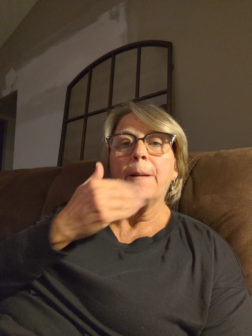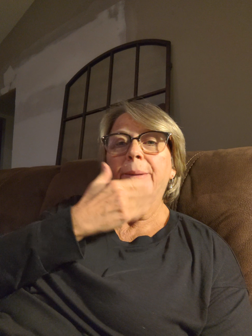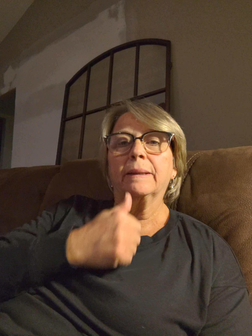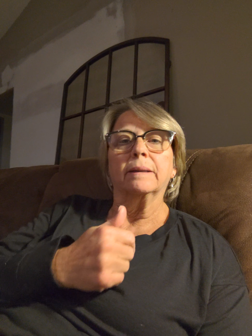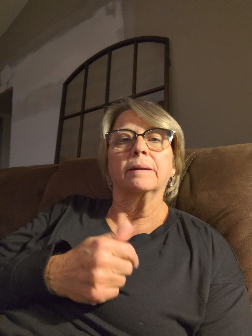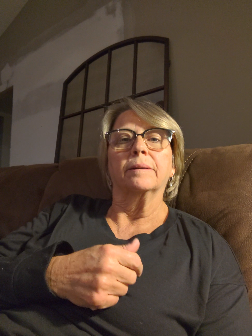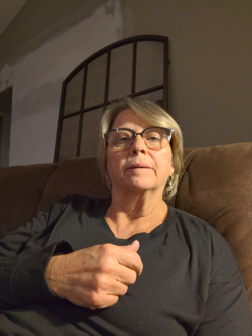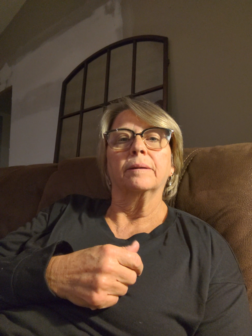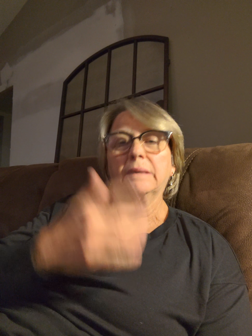napkin